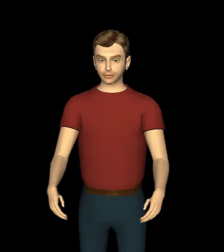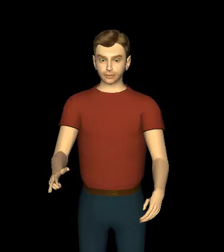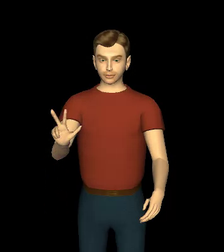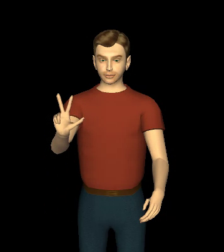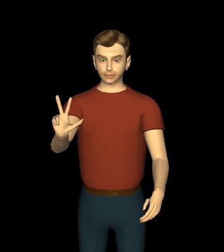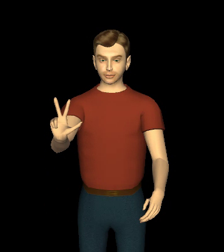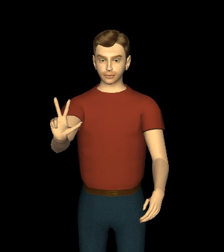3